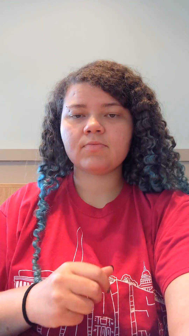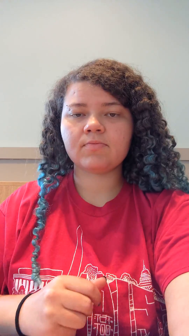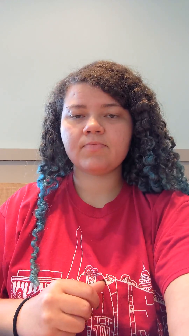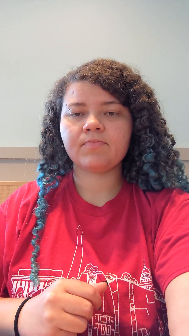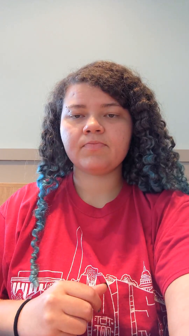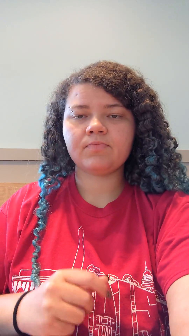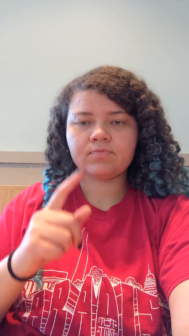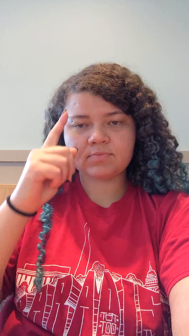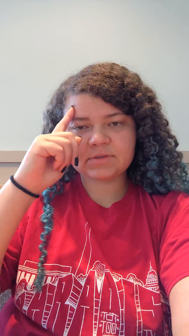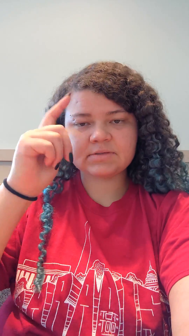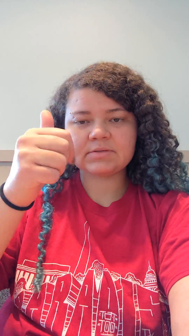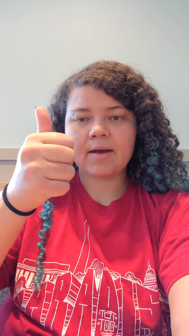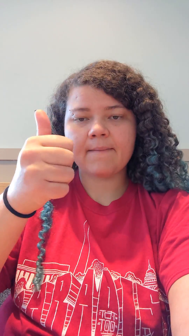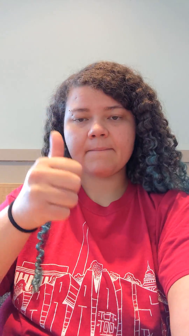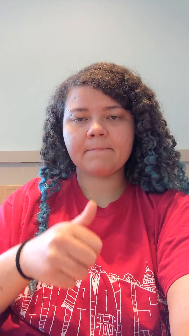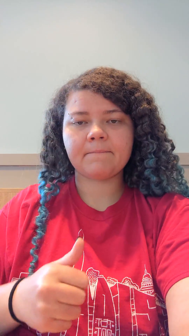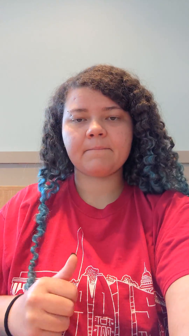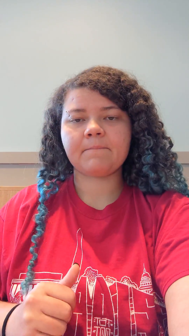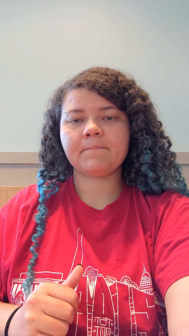dime